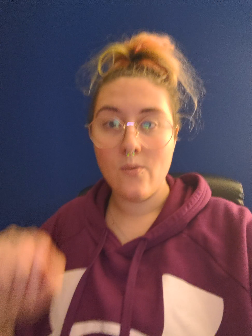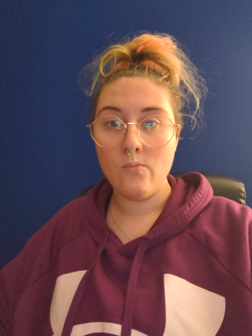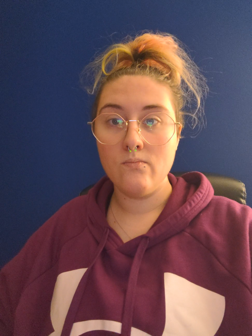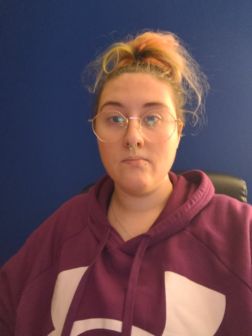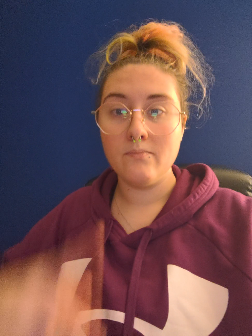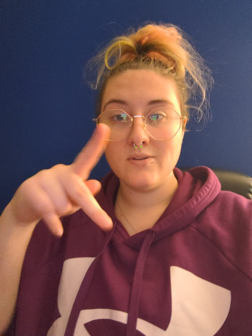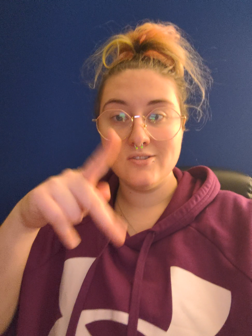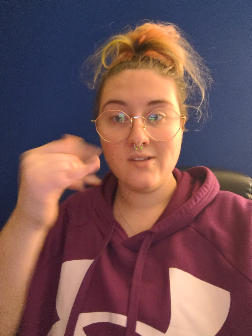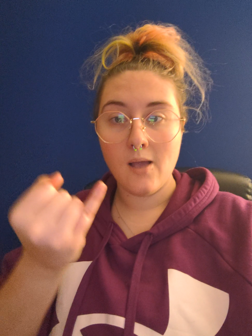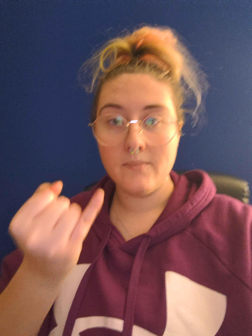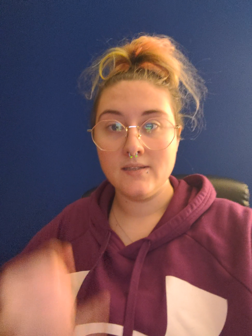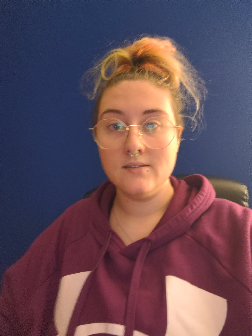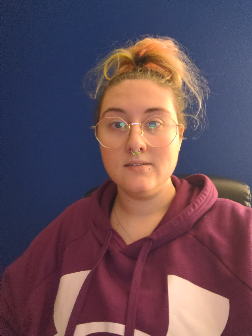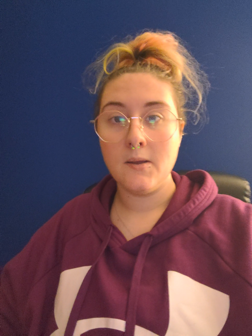pajamas